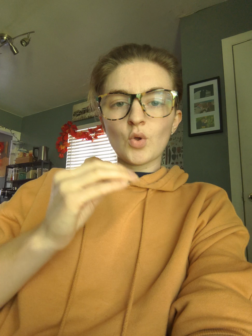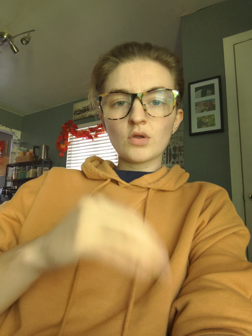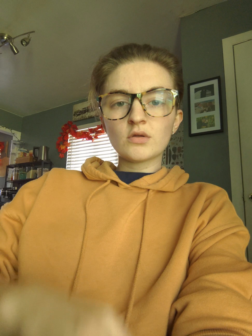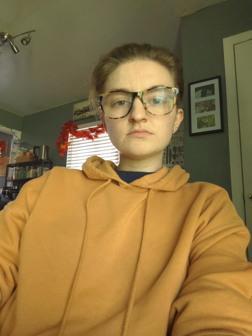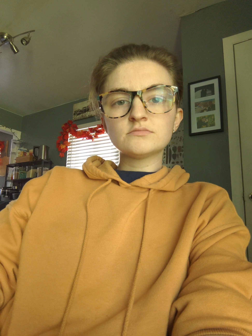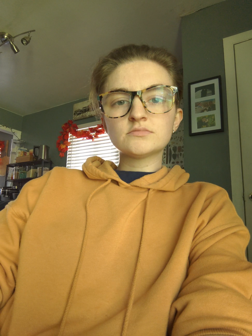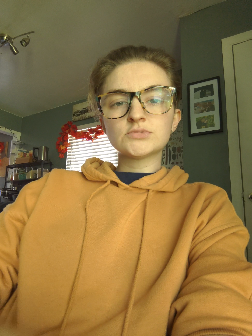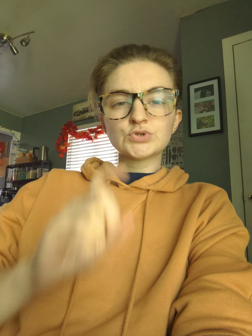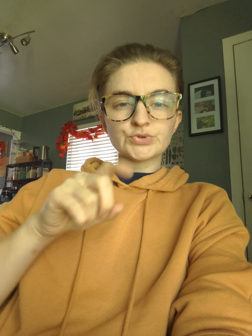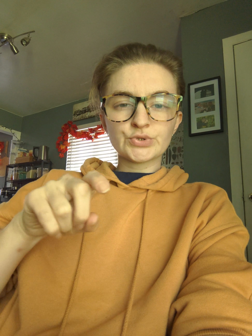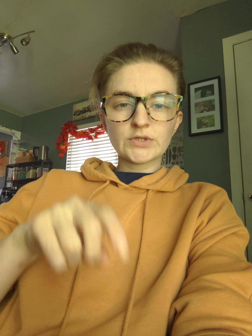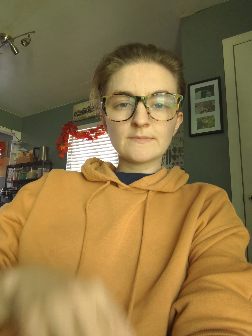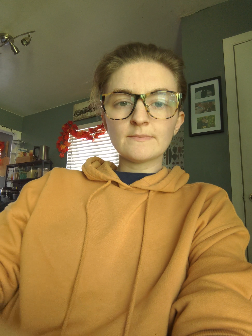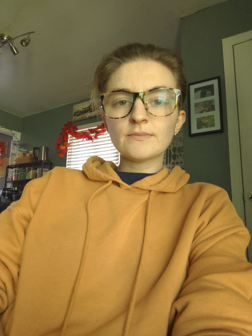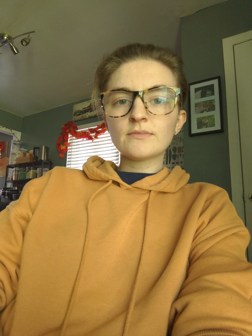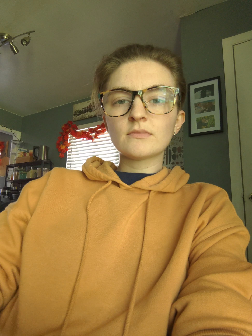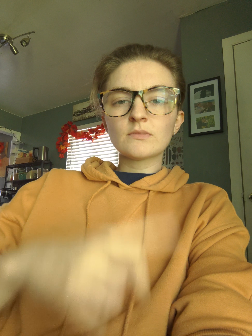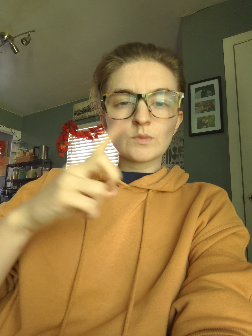should